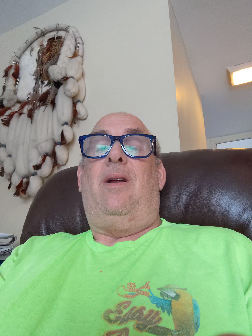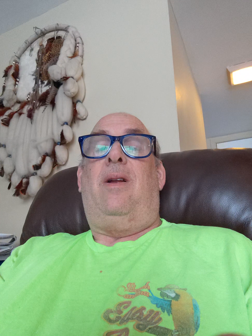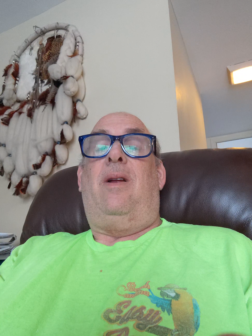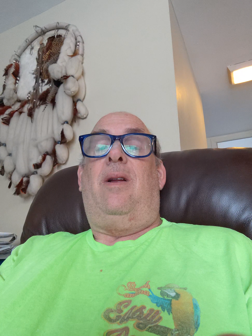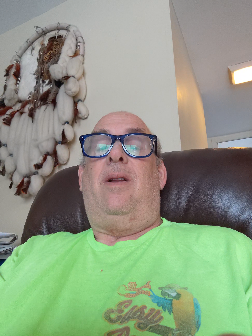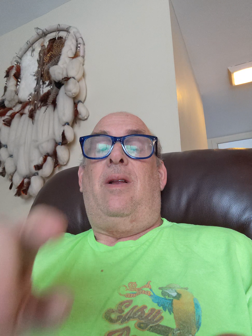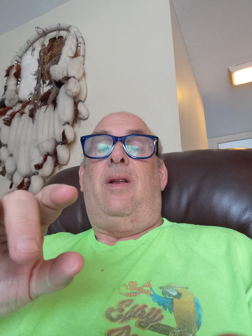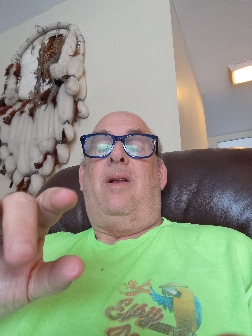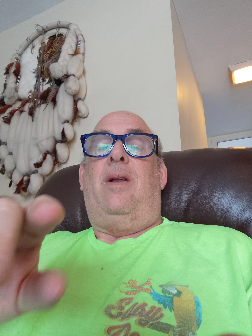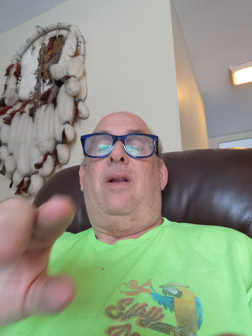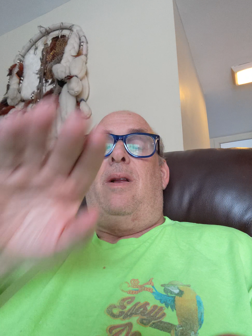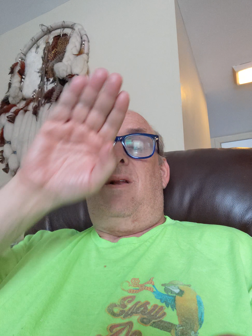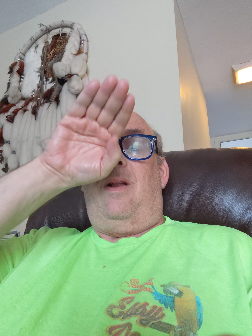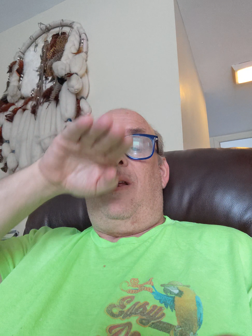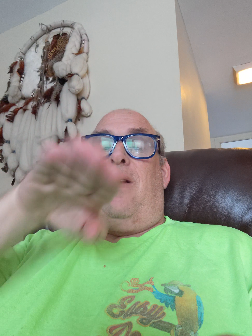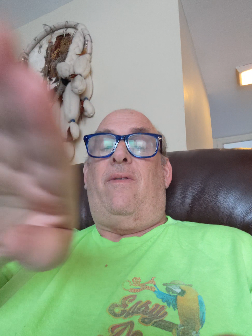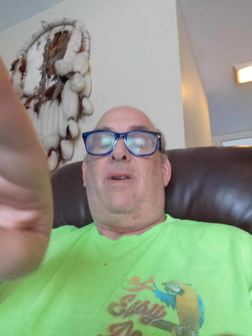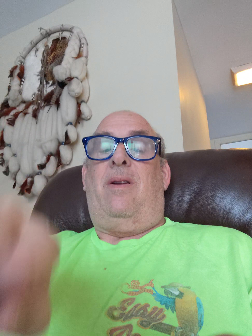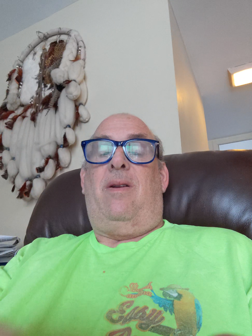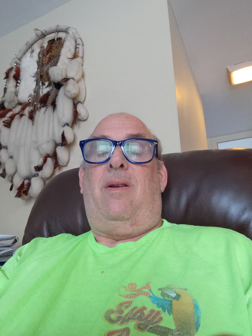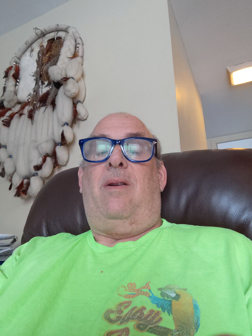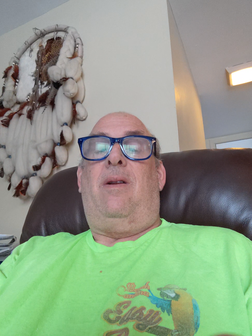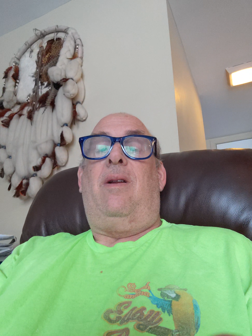elephant